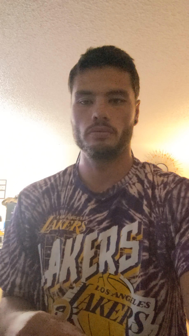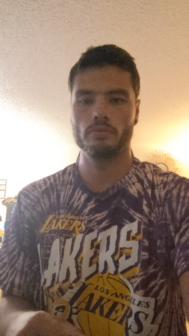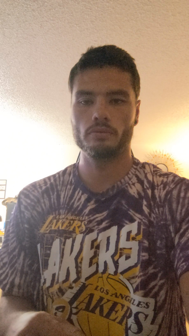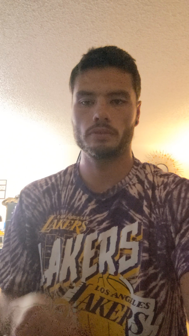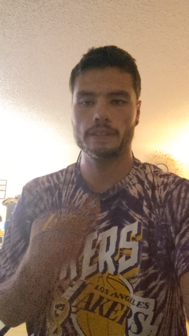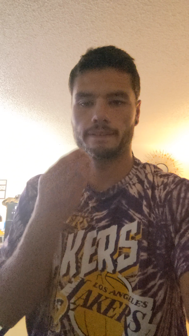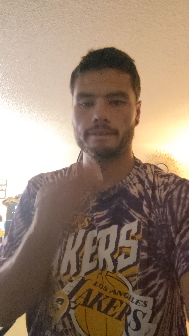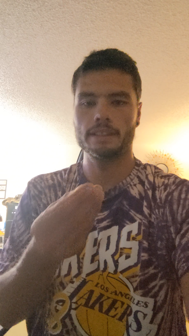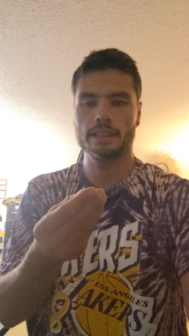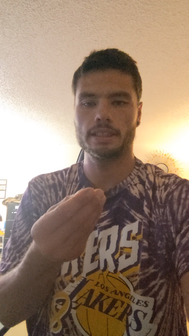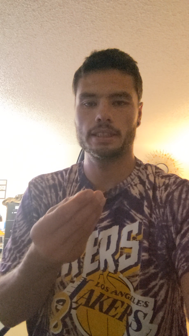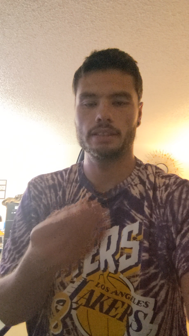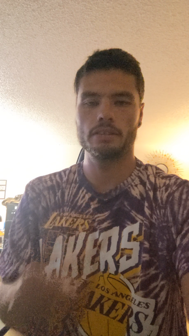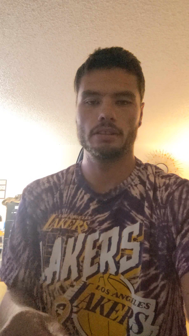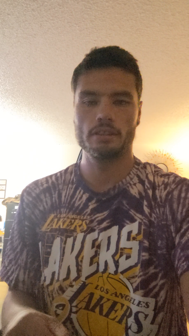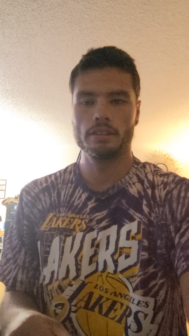feed